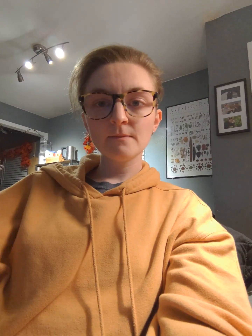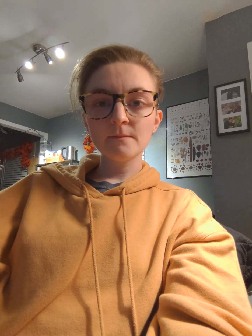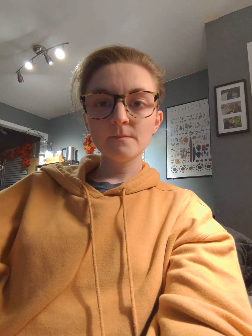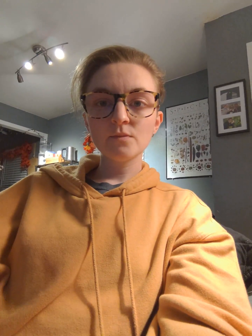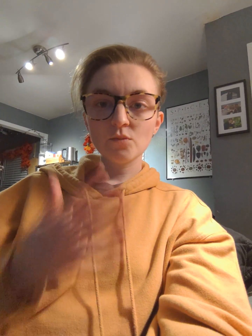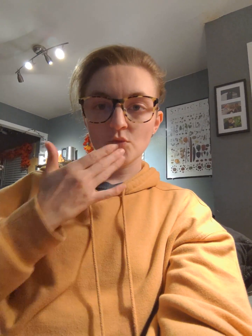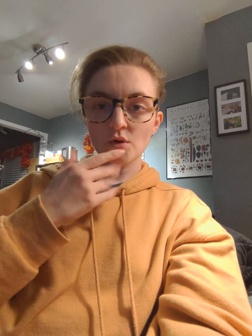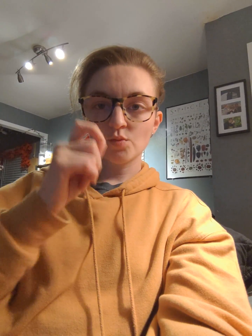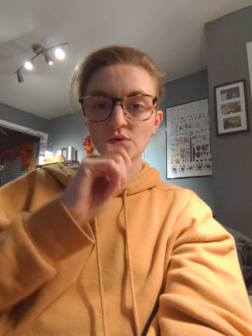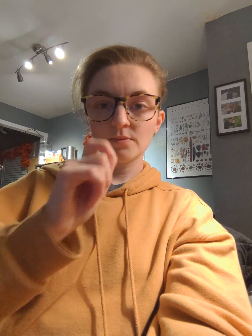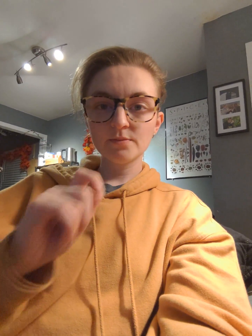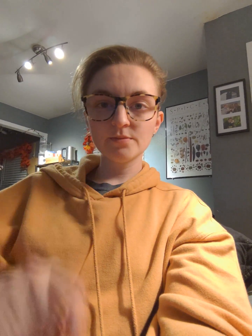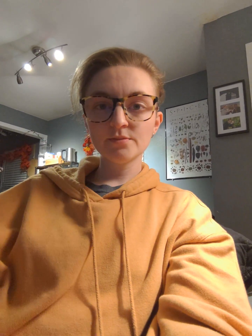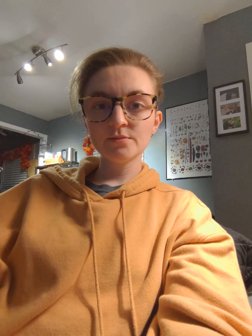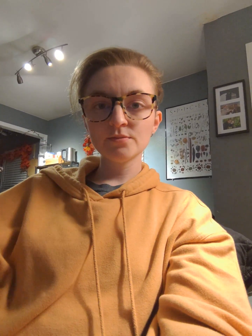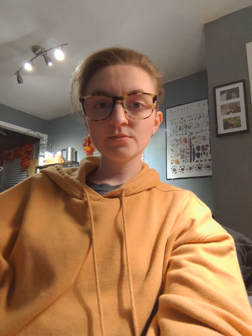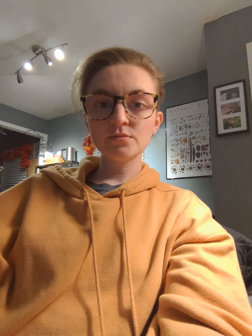crayon